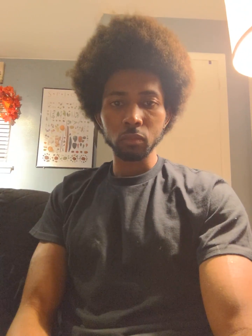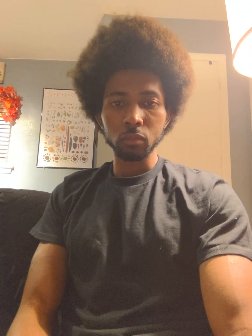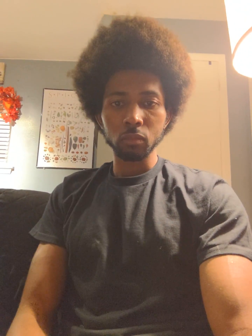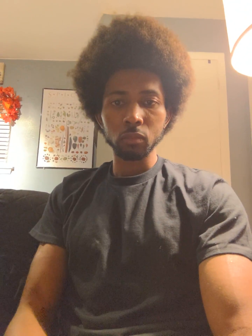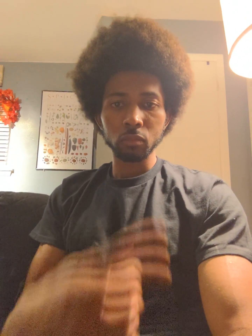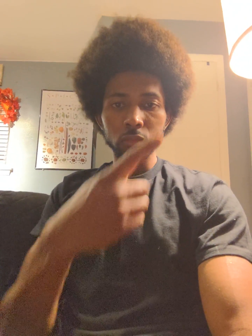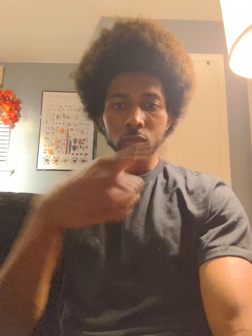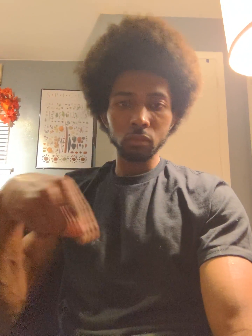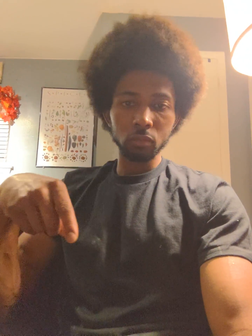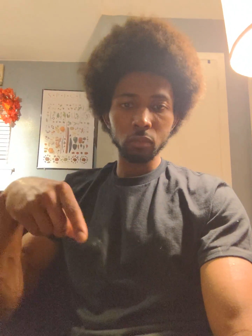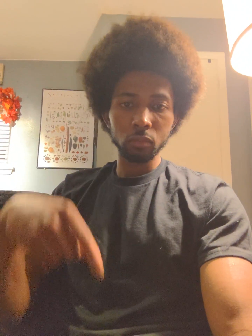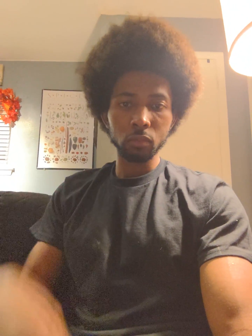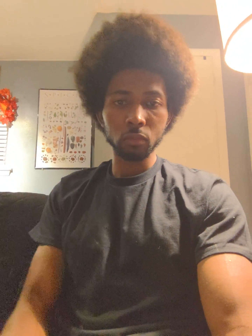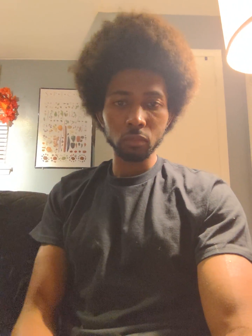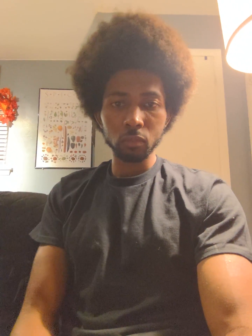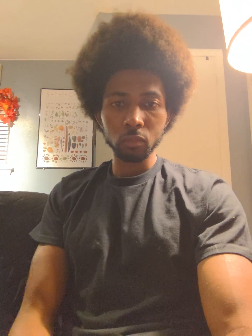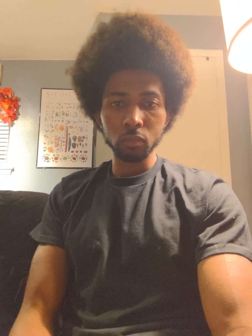cut